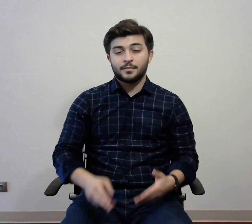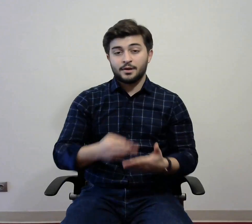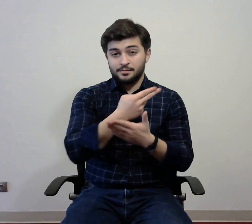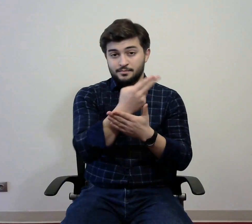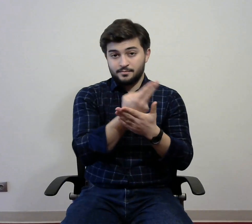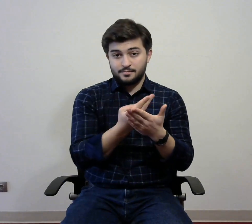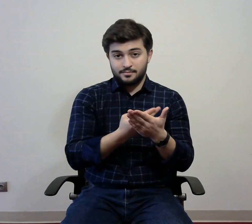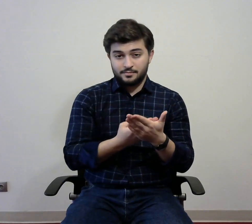rəsim